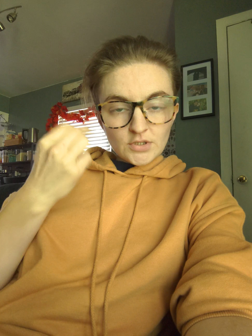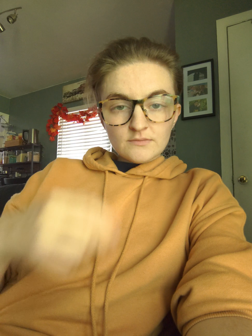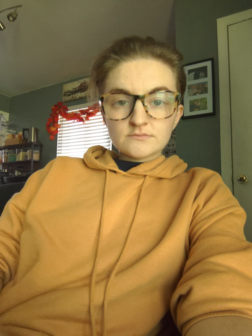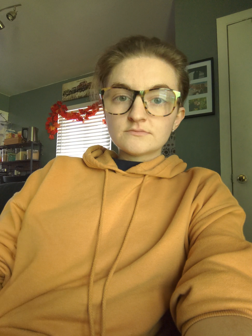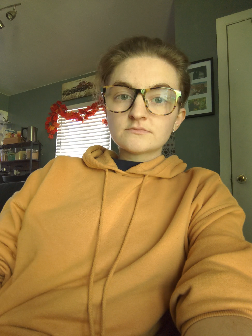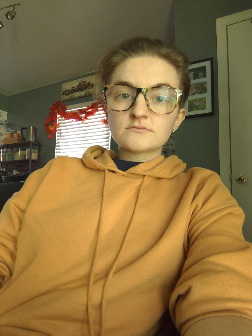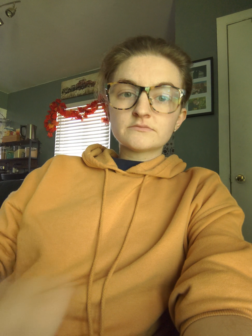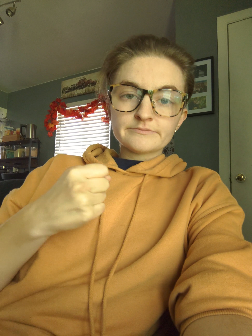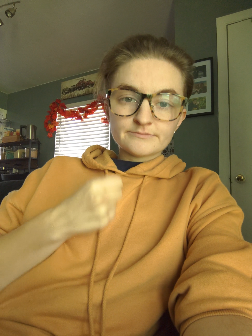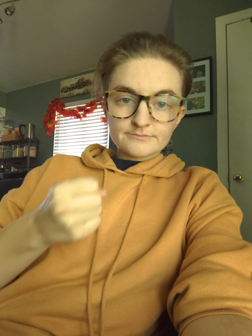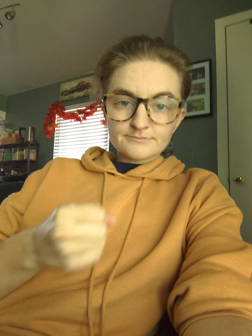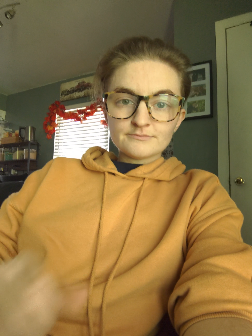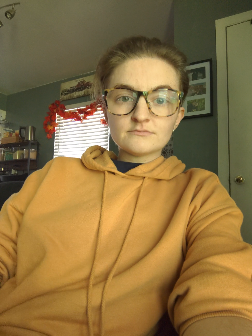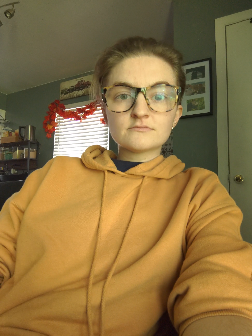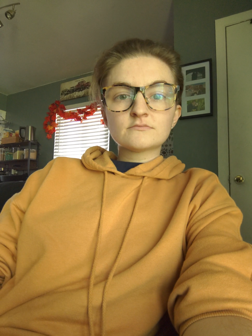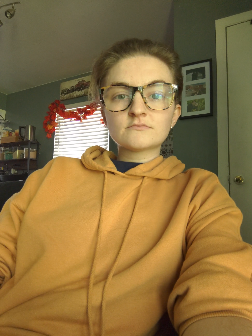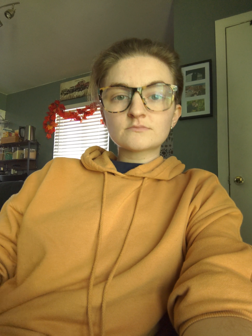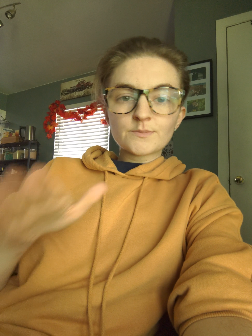hit